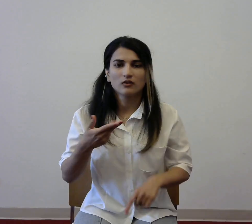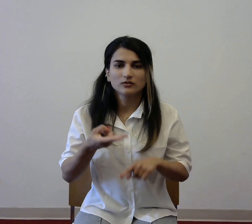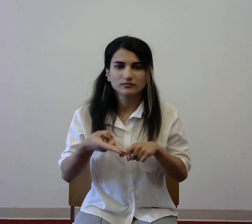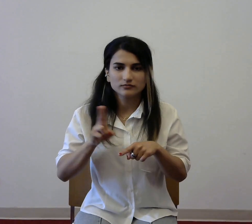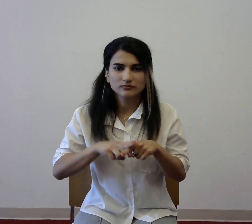bu